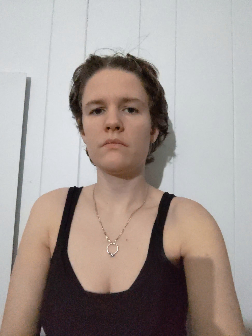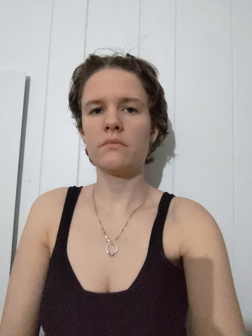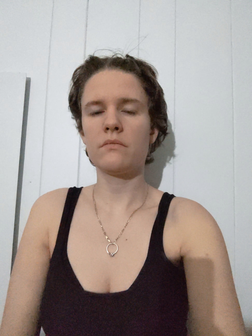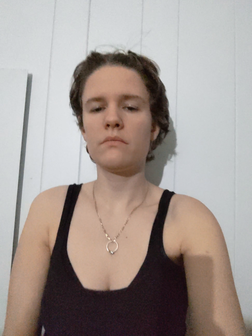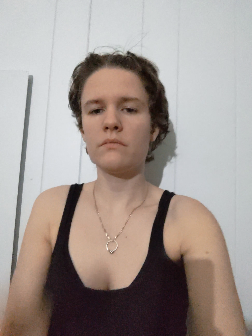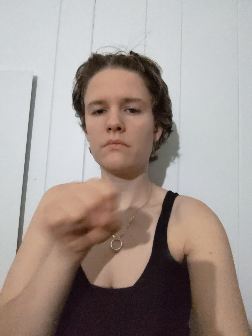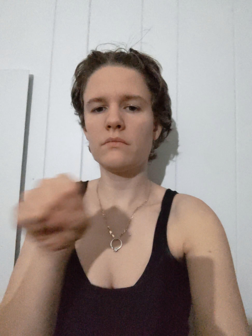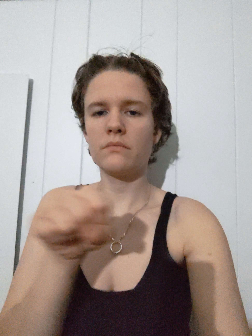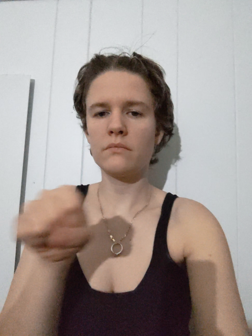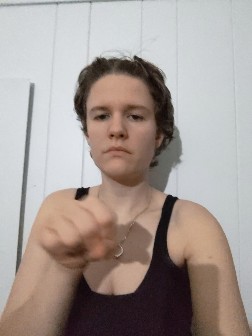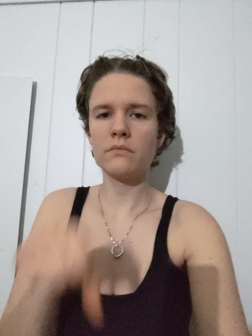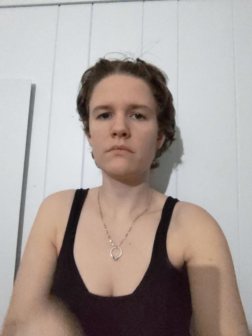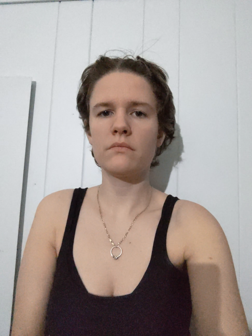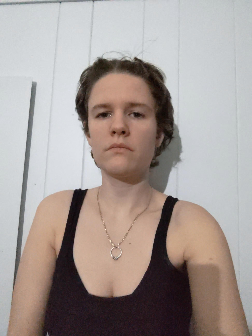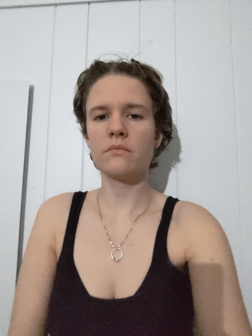shoe